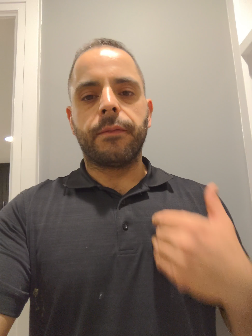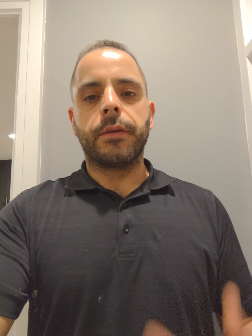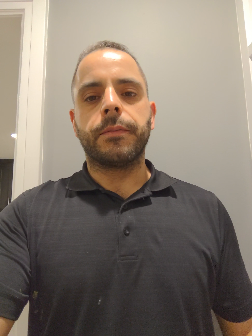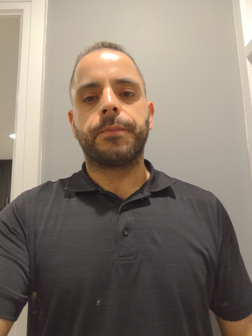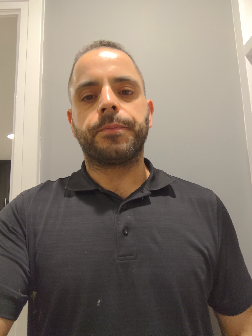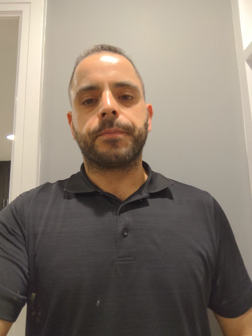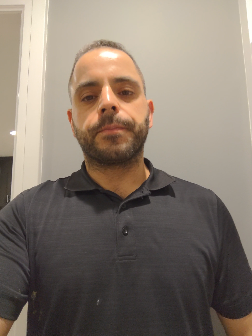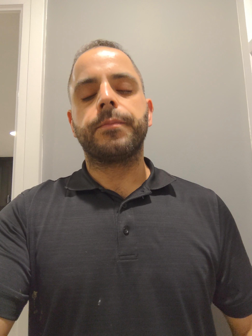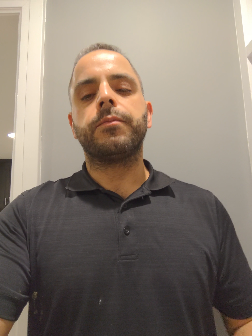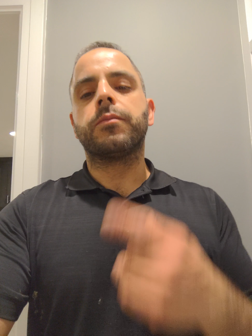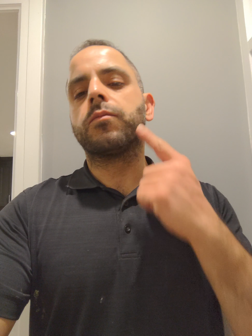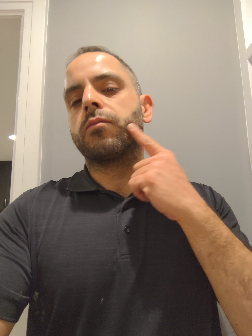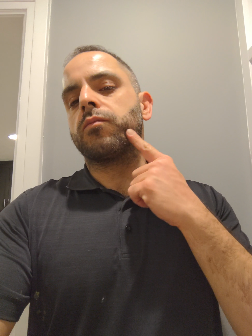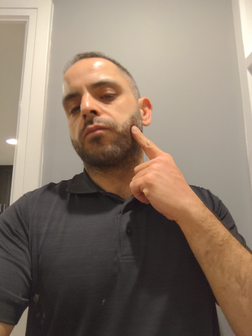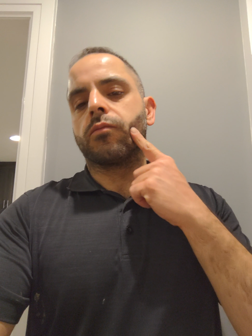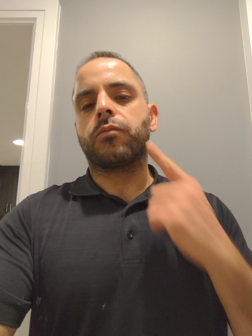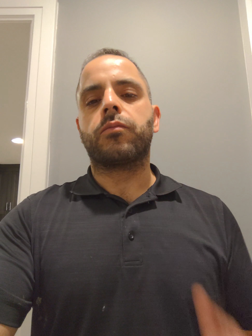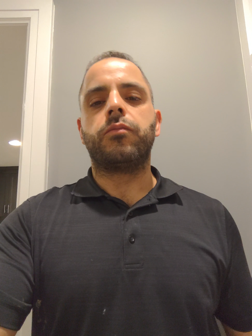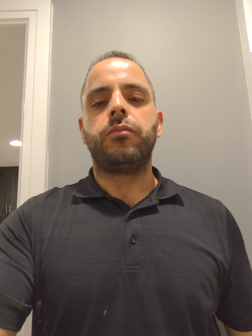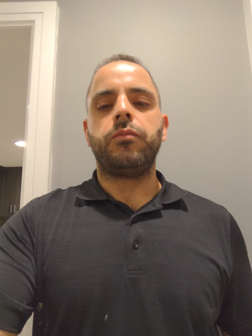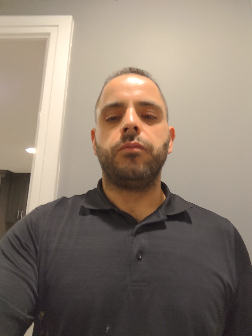cheek